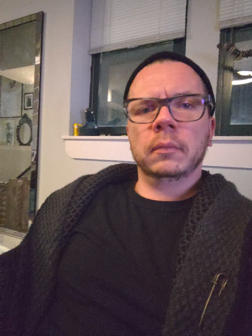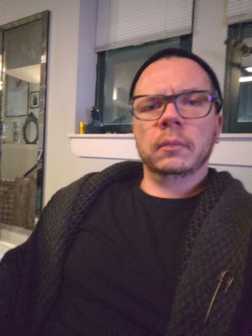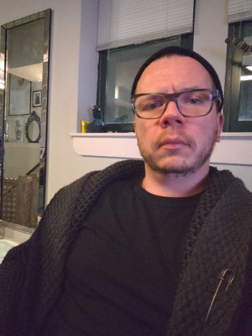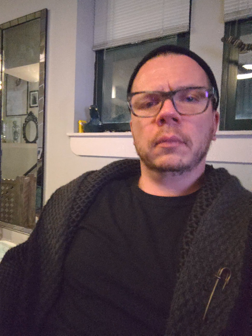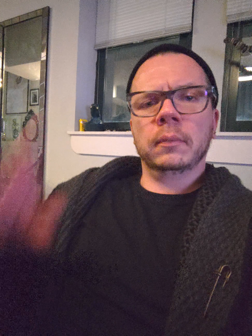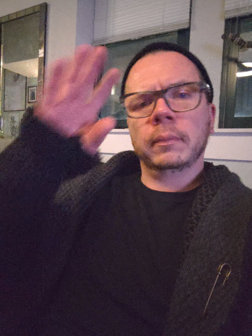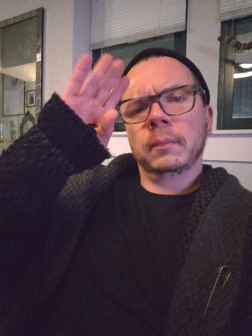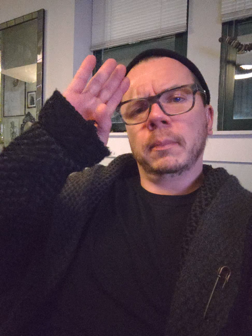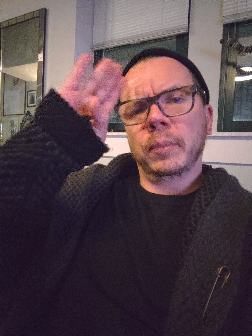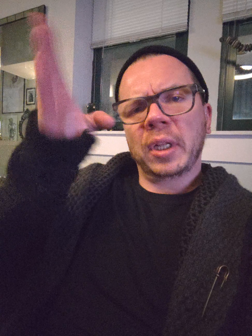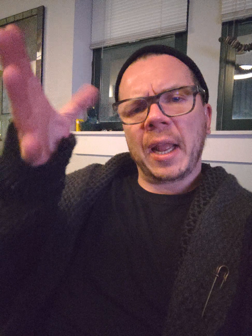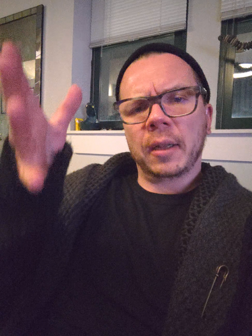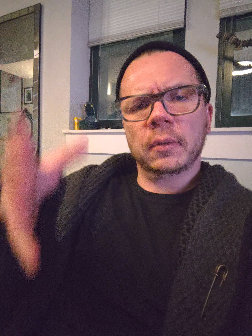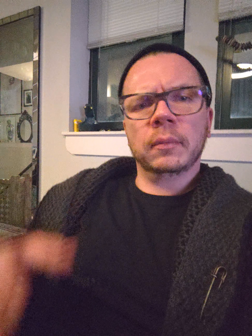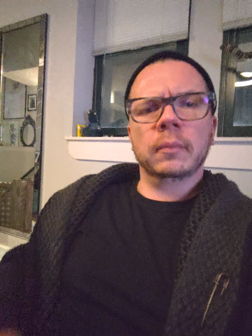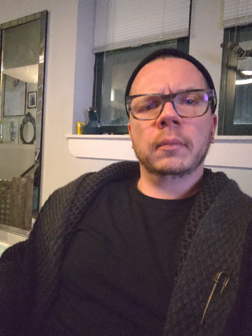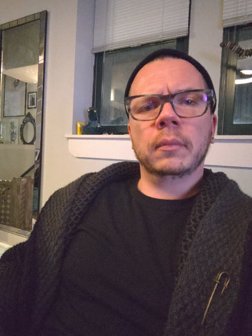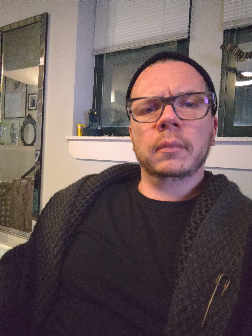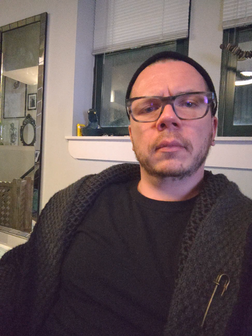pretend